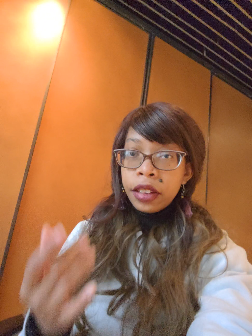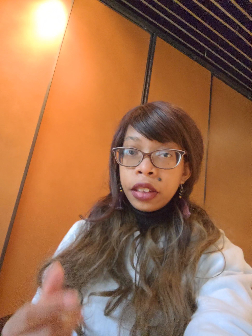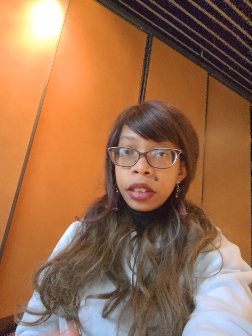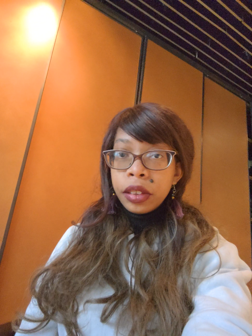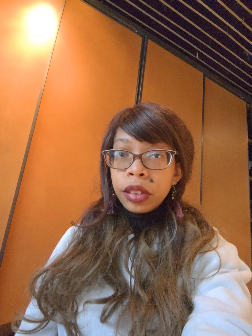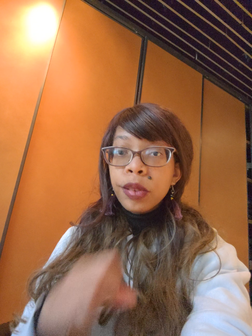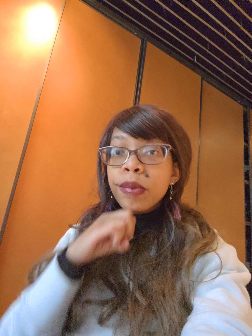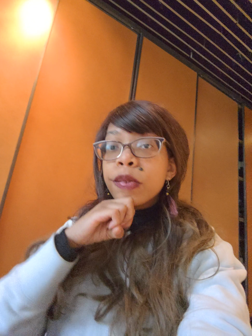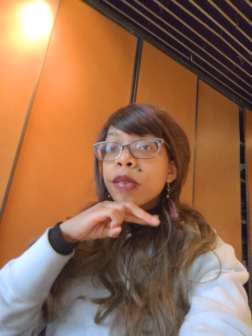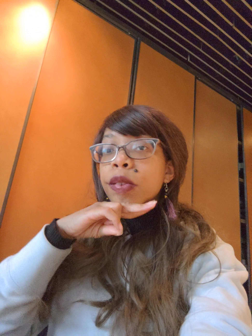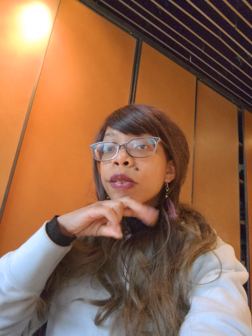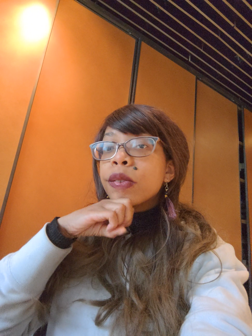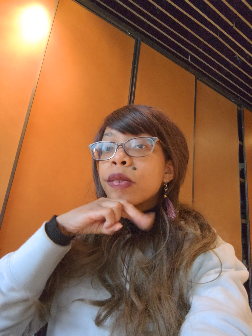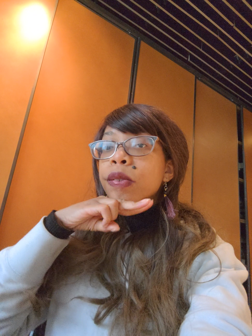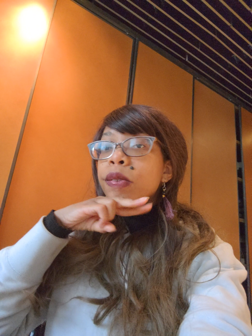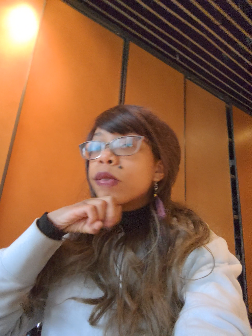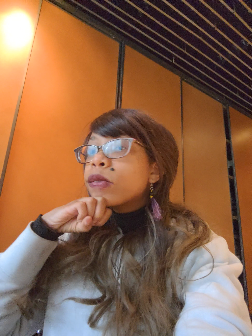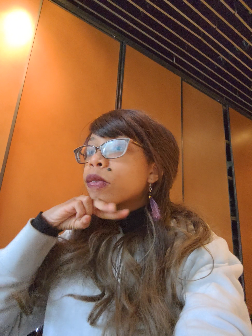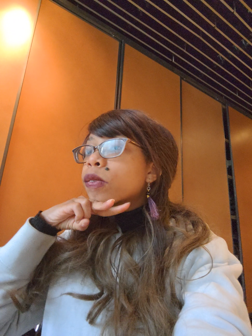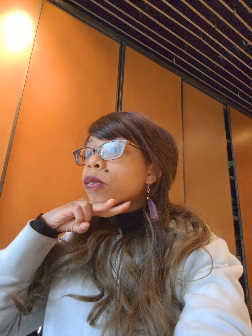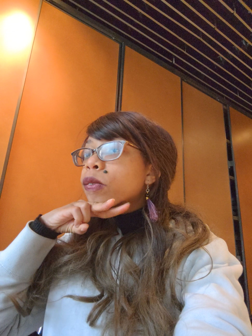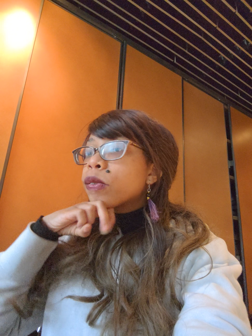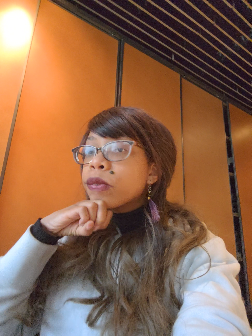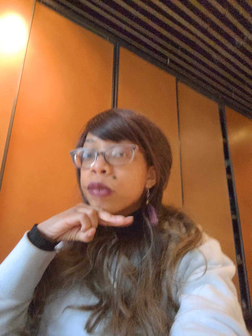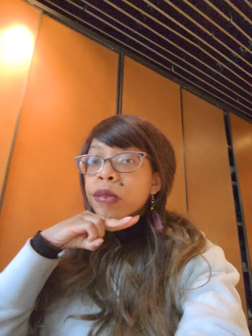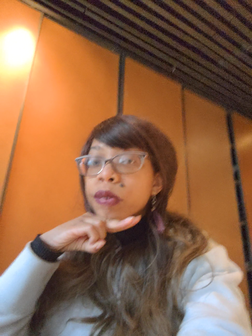frog